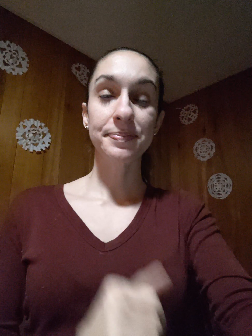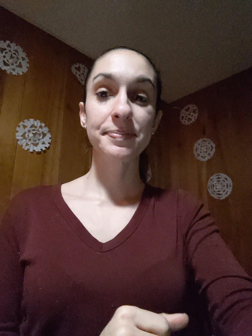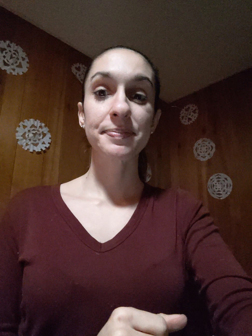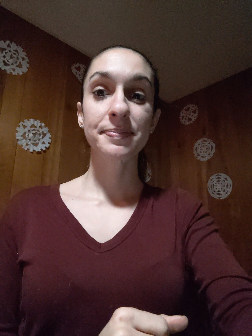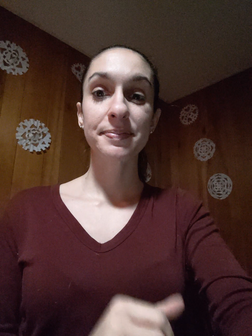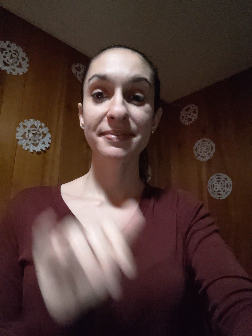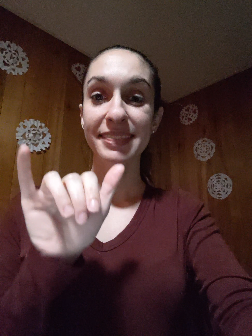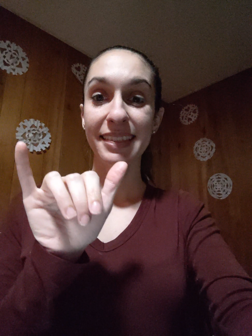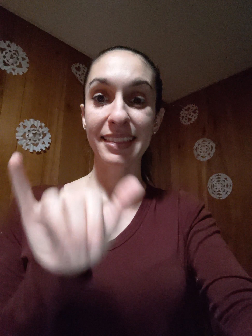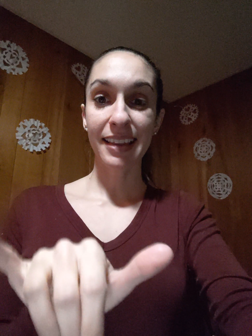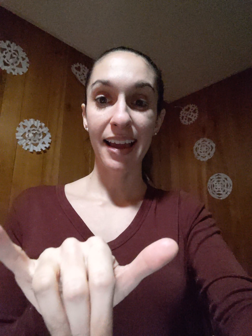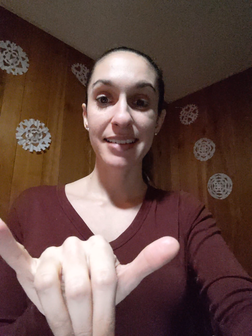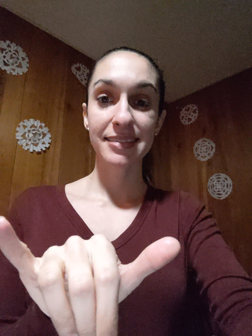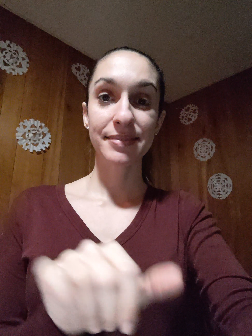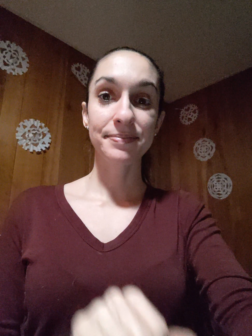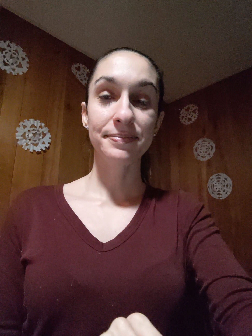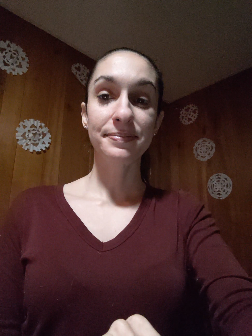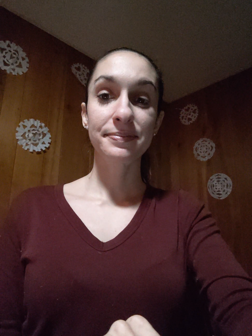that